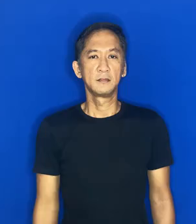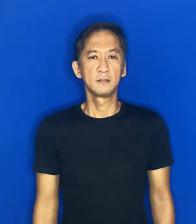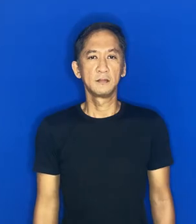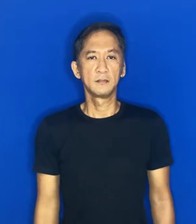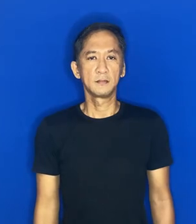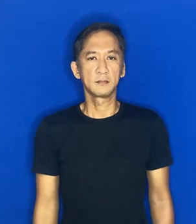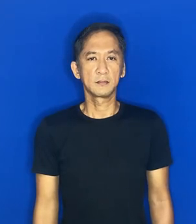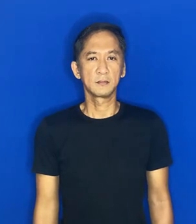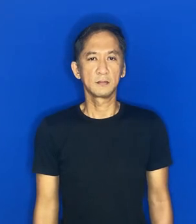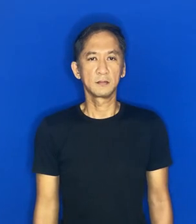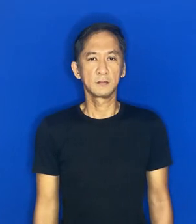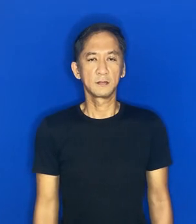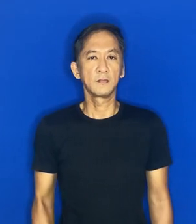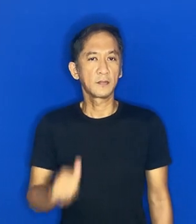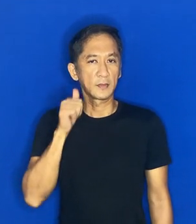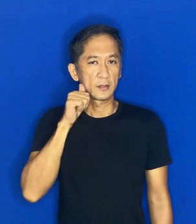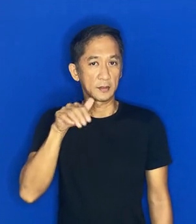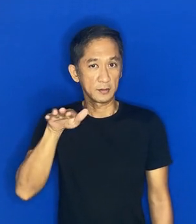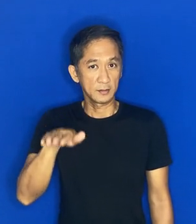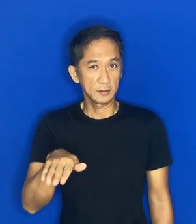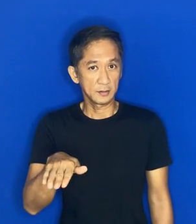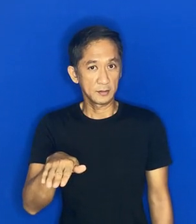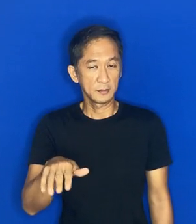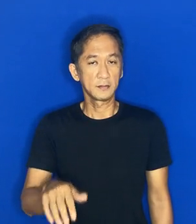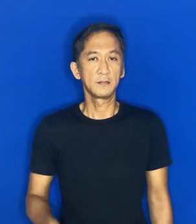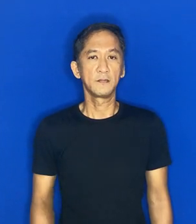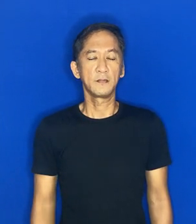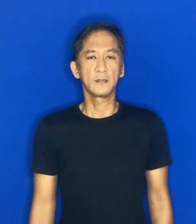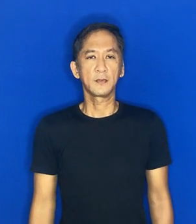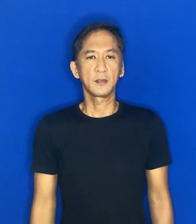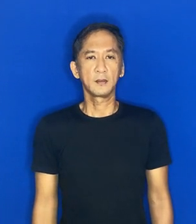girl